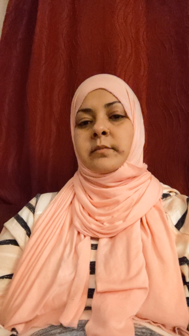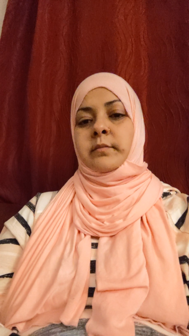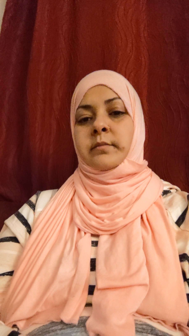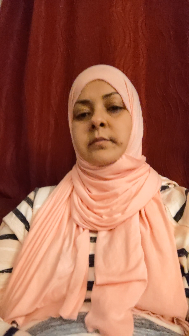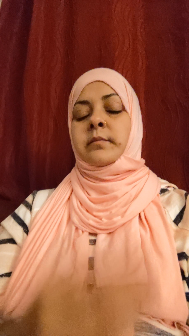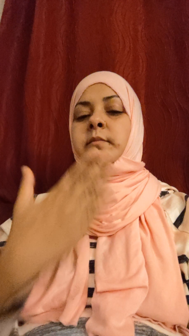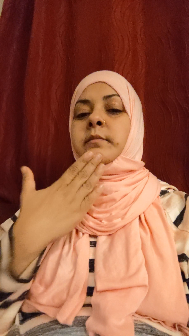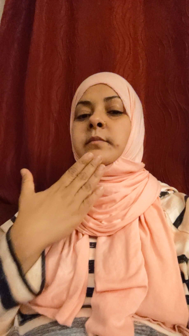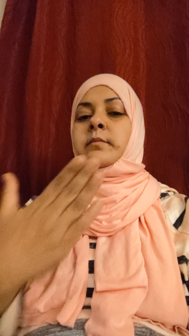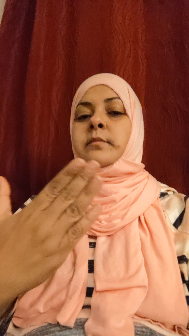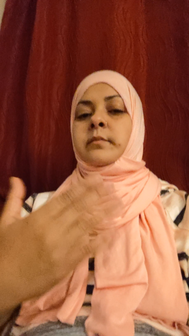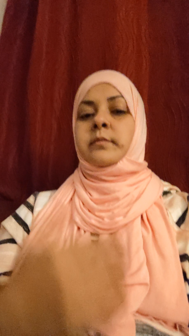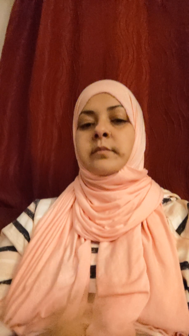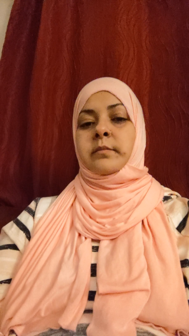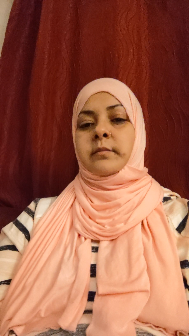good